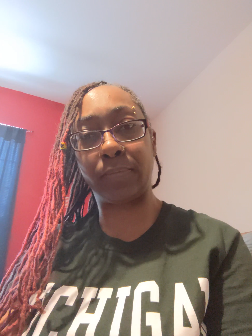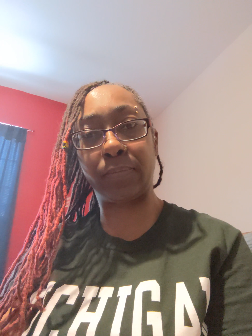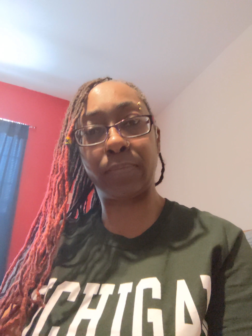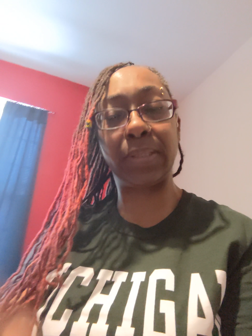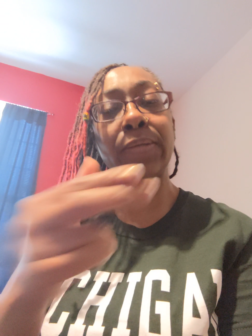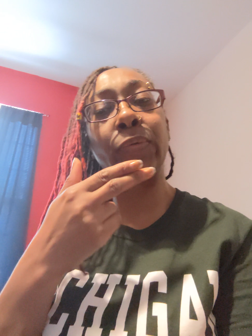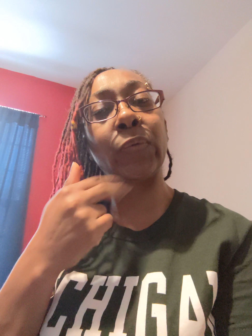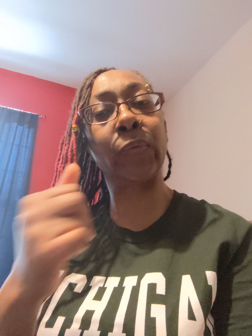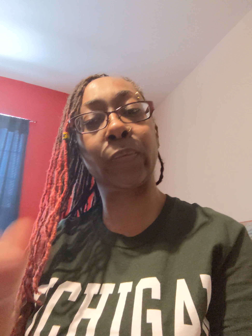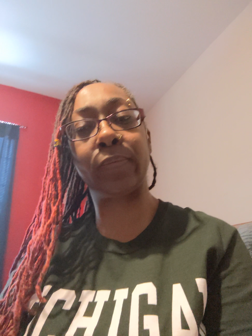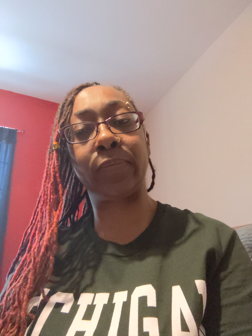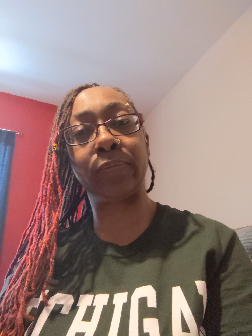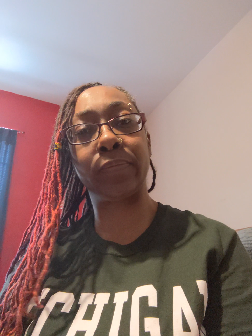cute